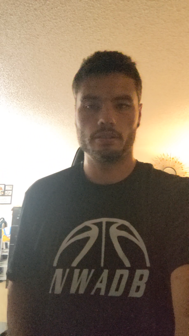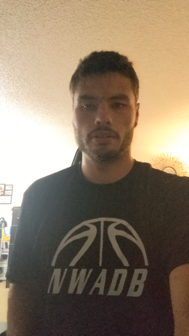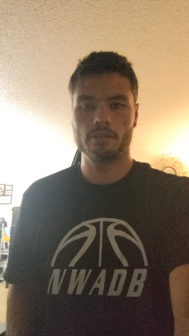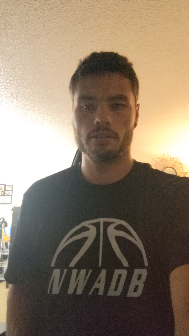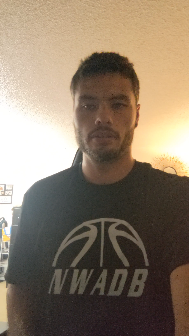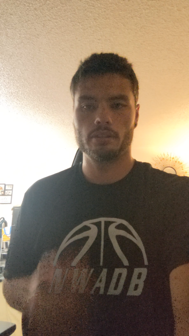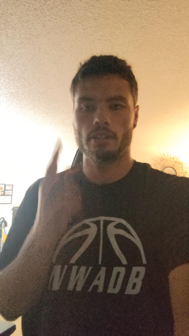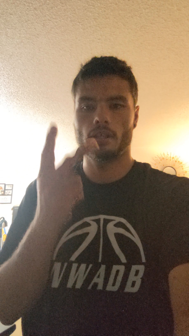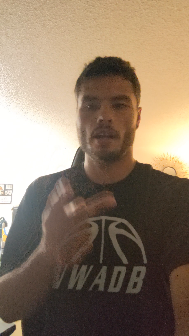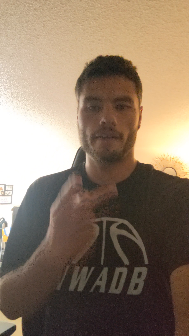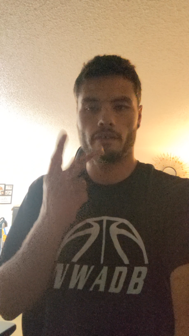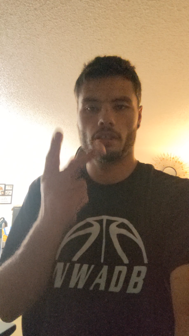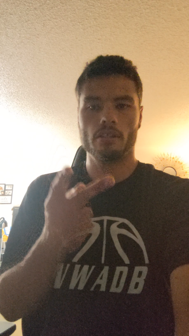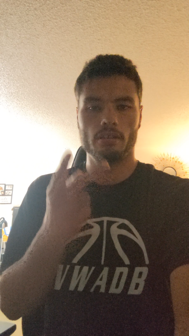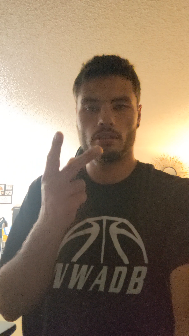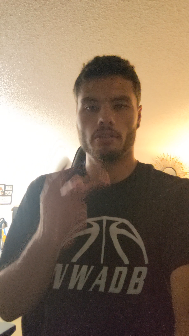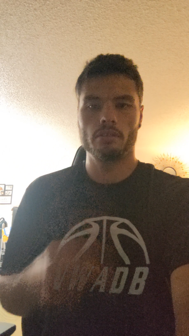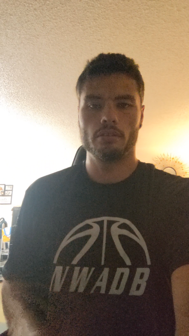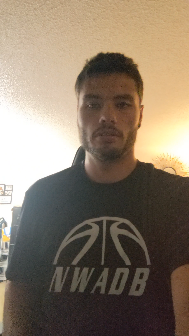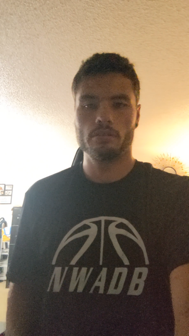careful